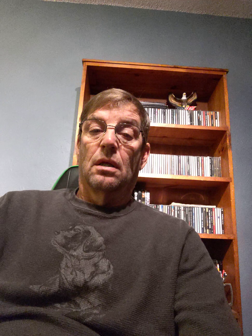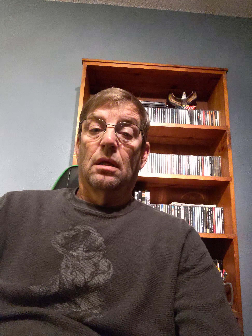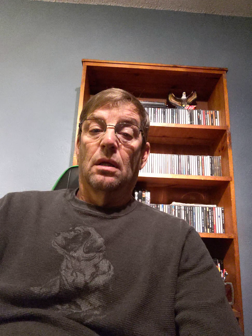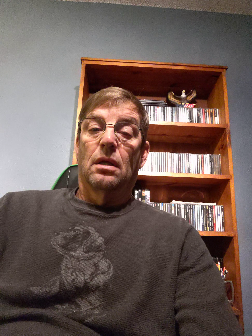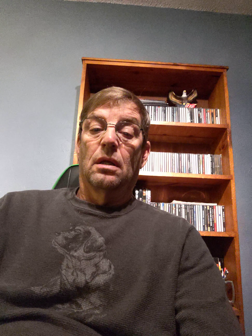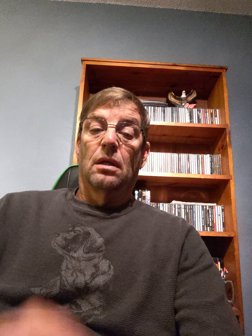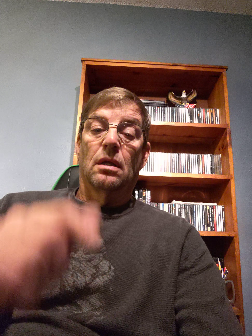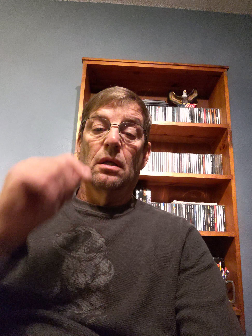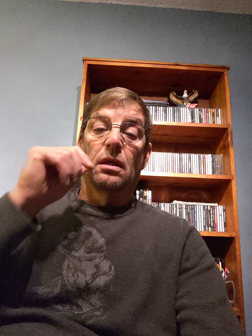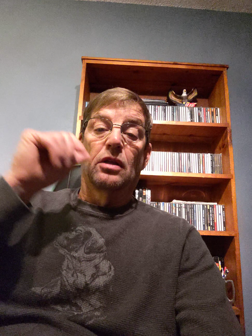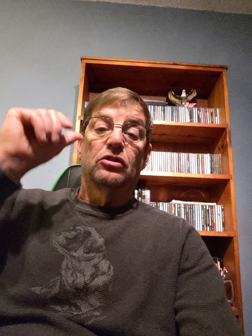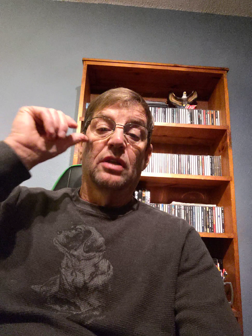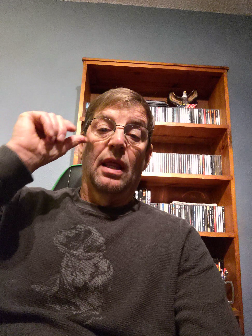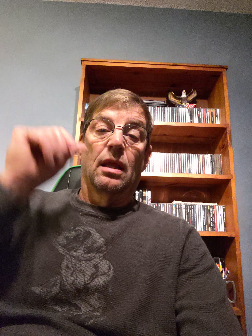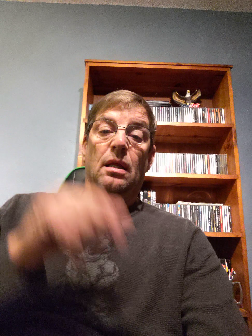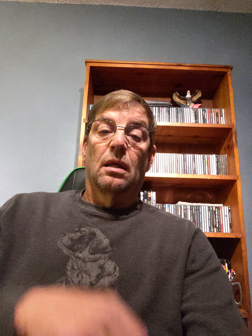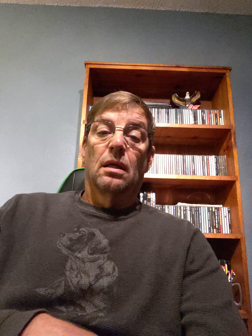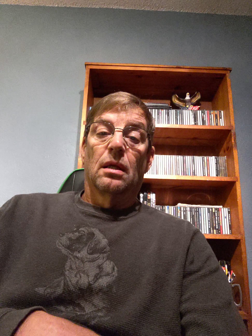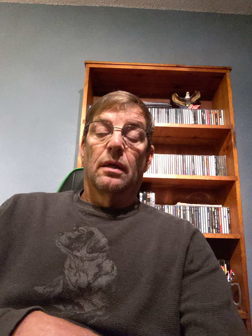yesterday